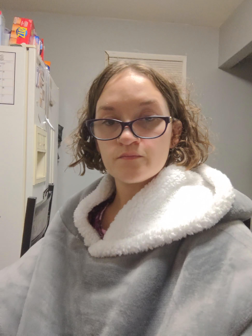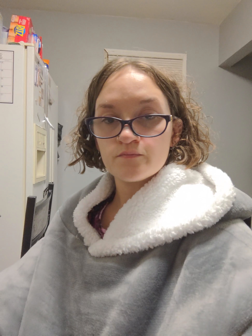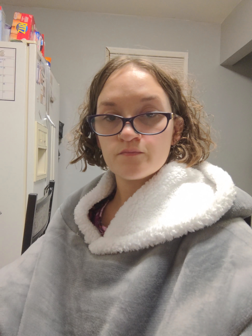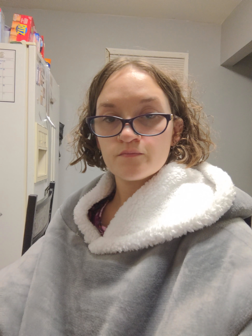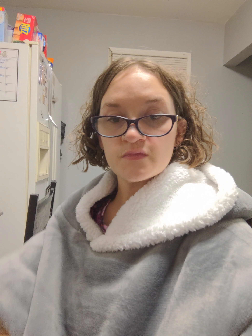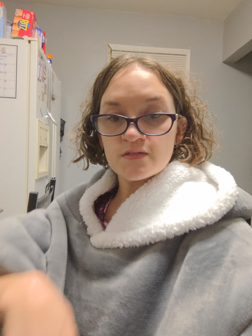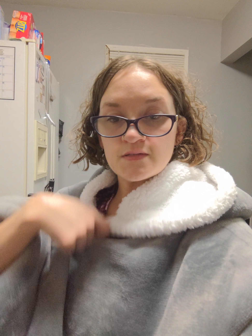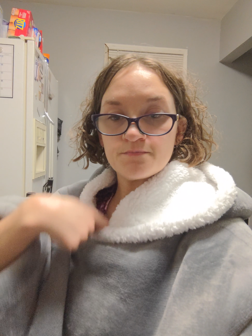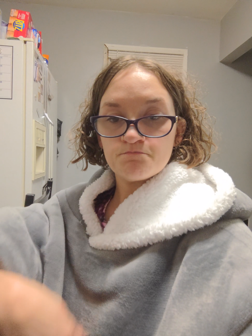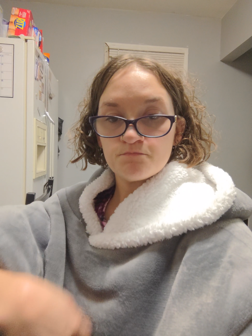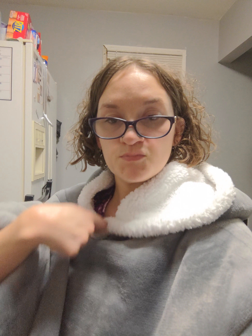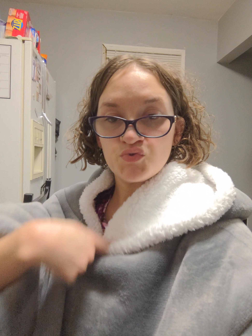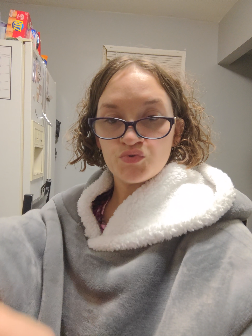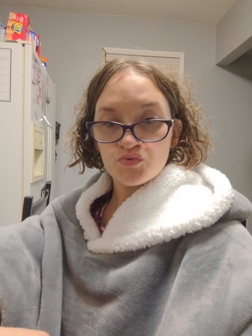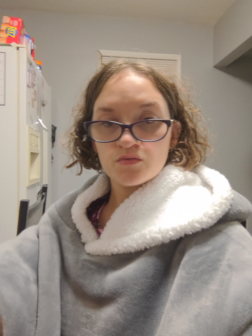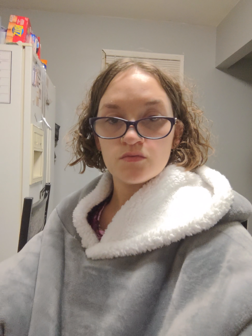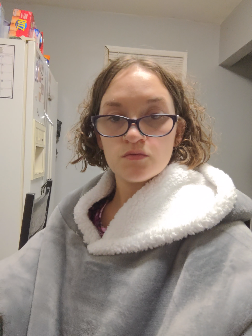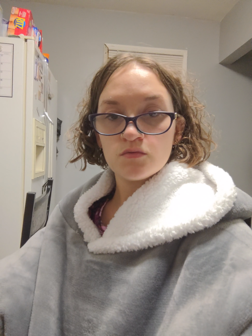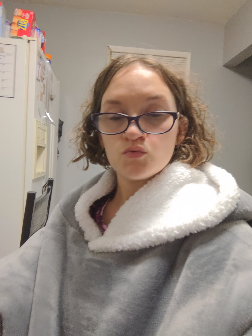zipper